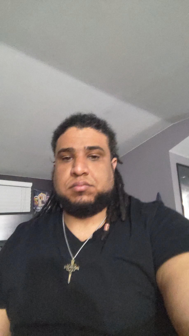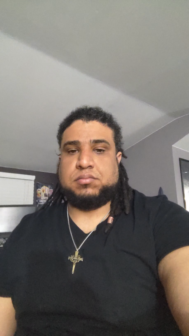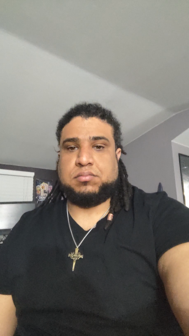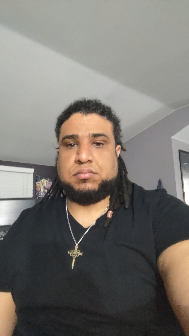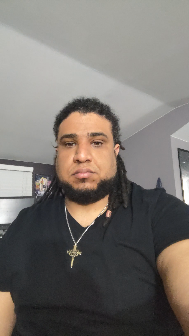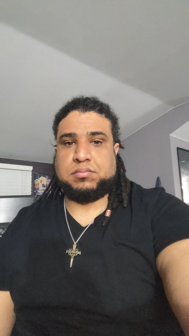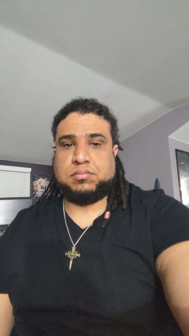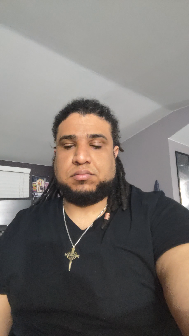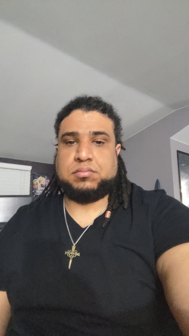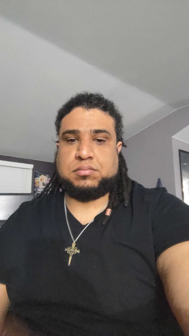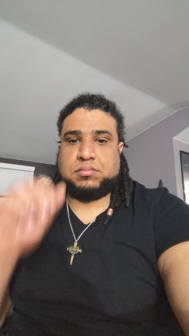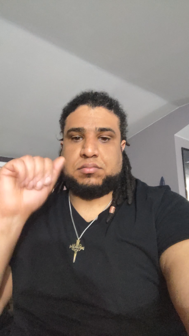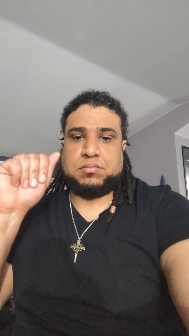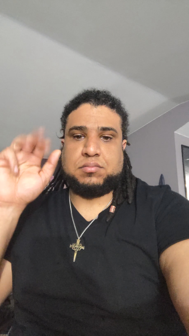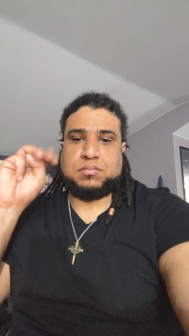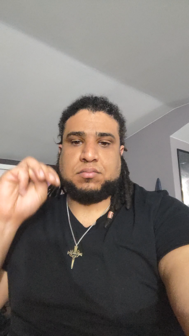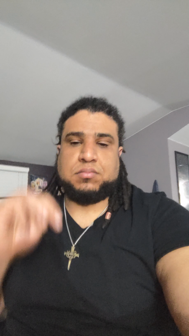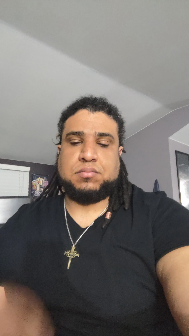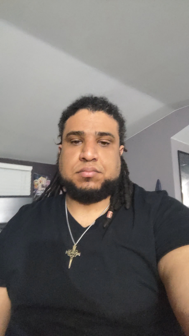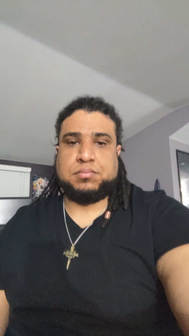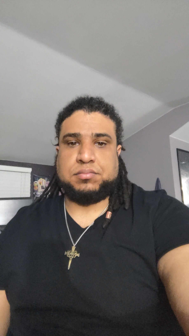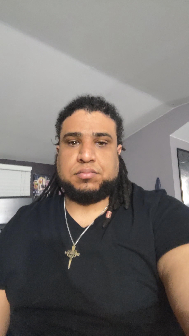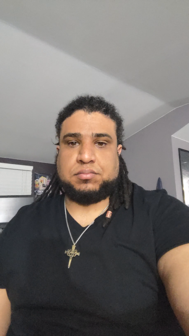am